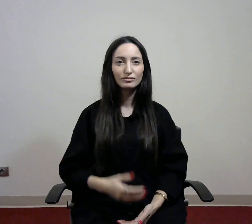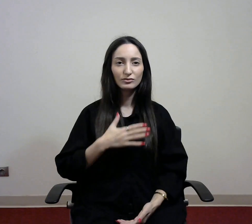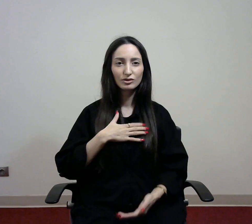mən